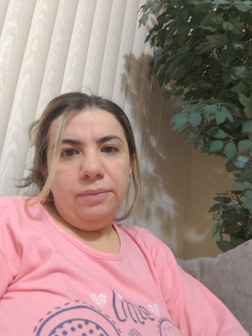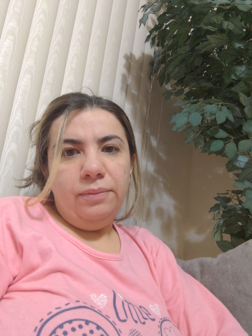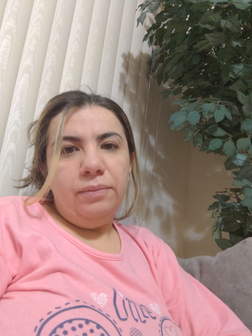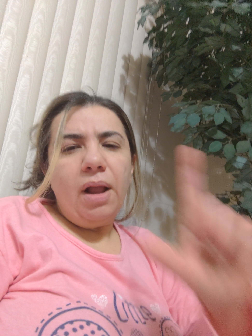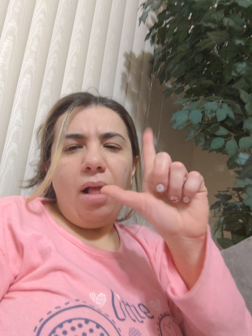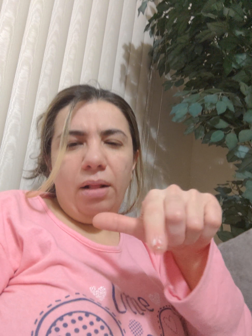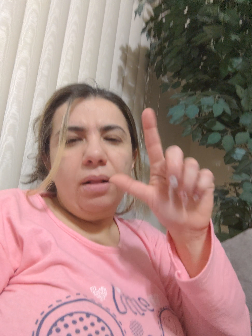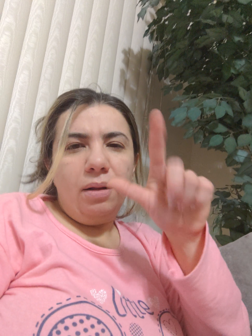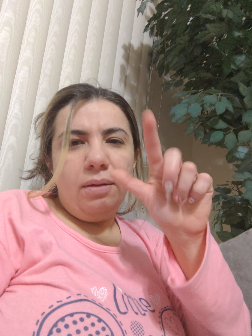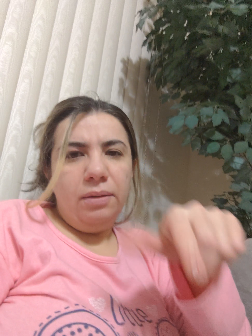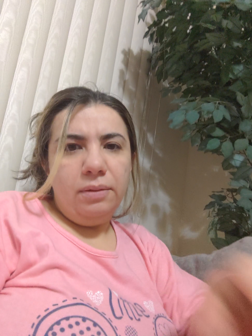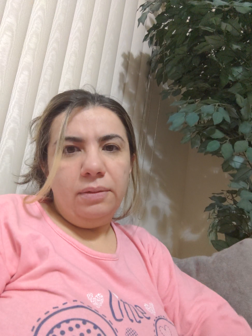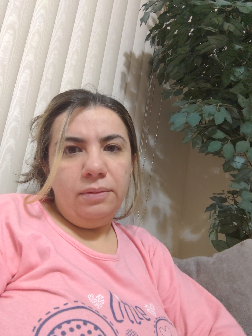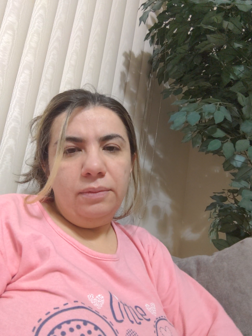later